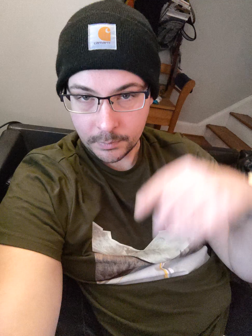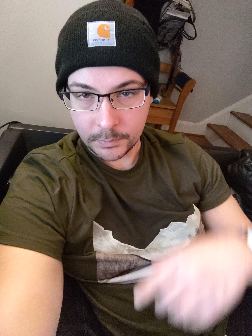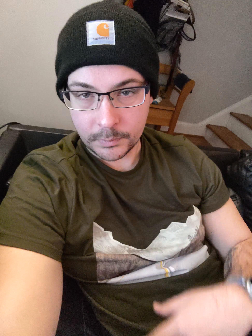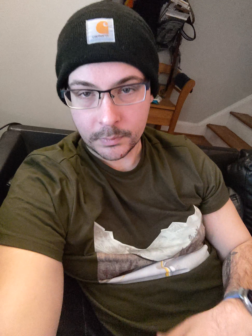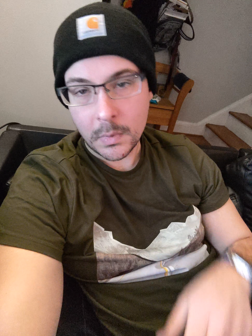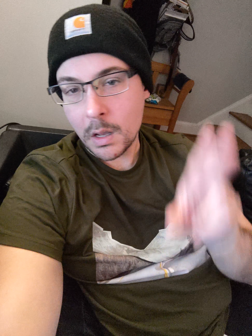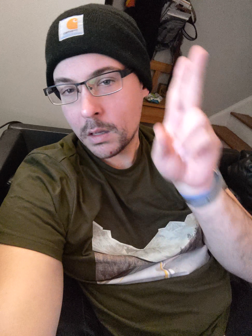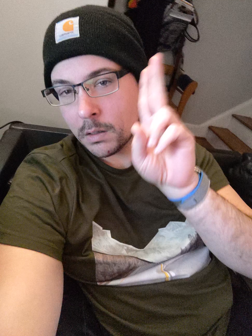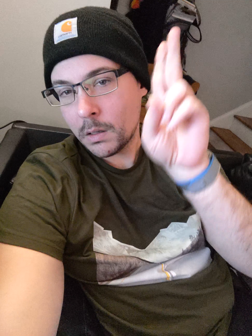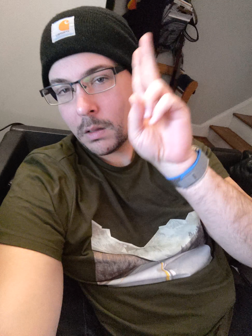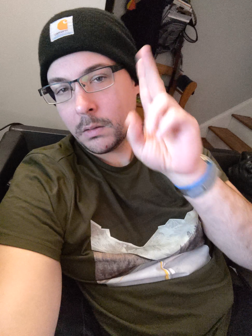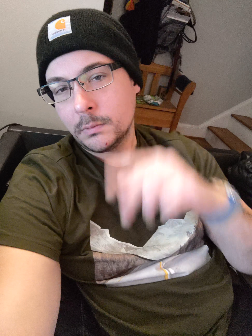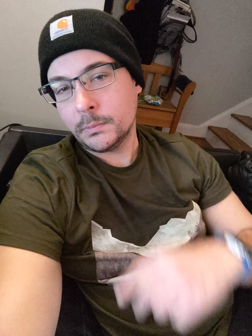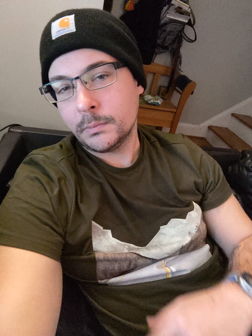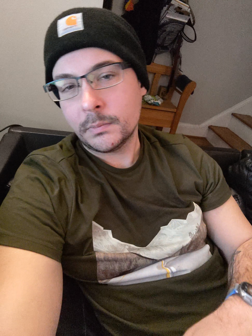uncle